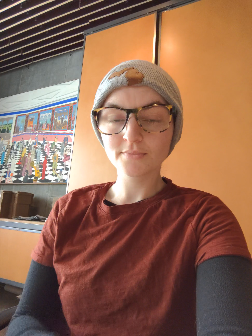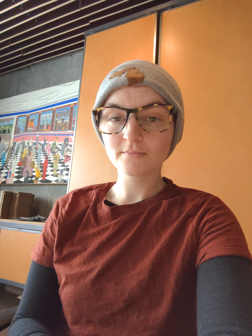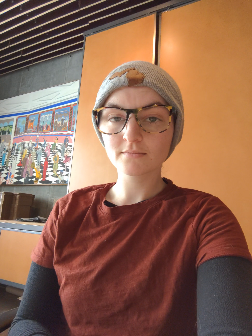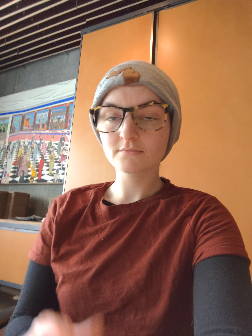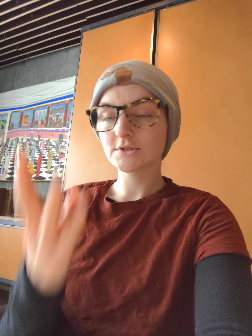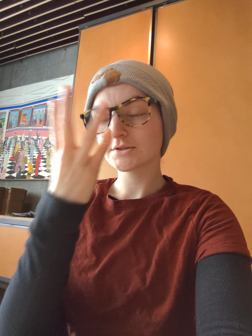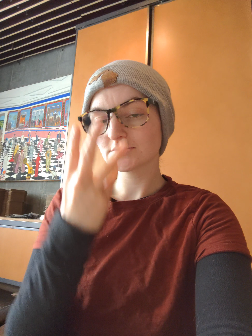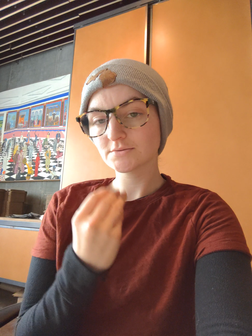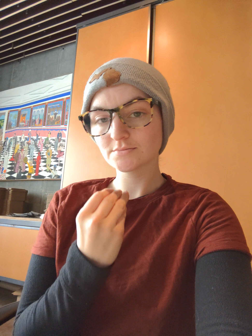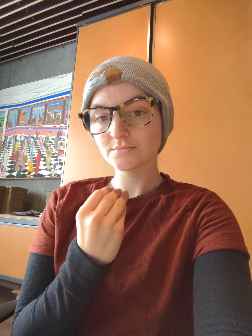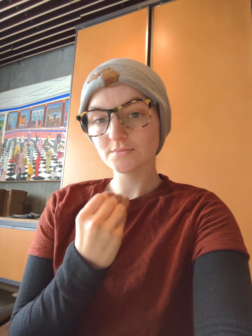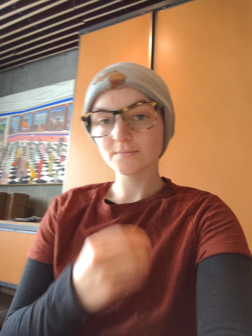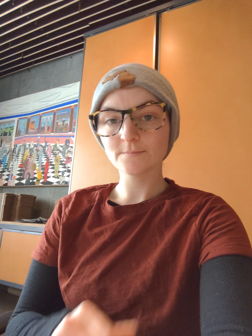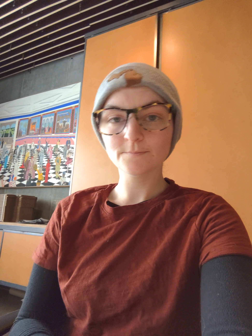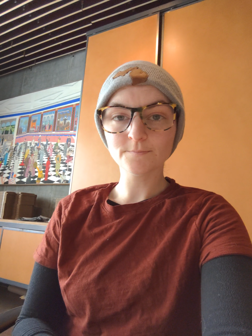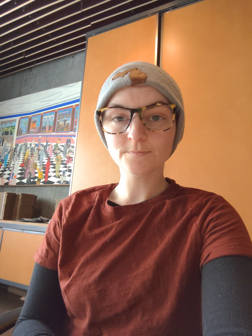sleep